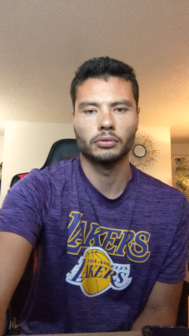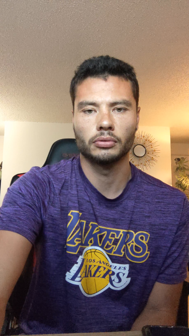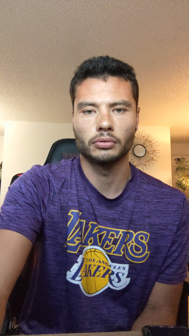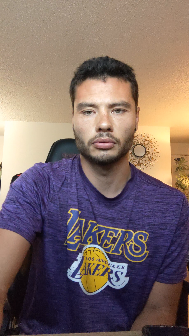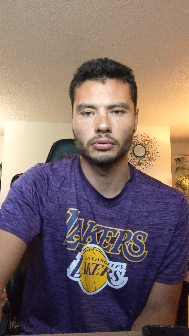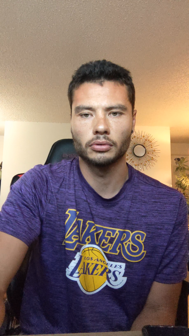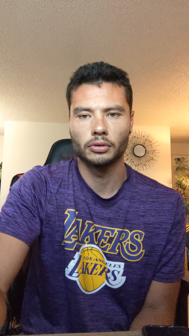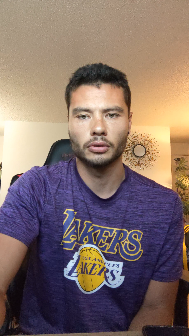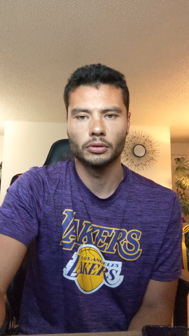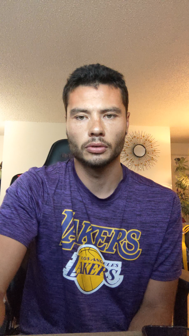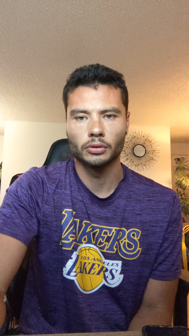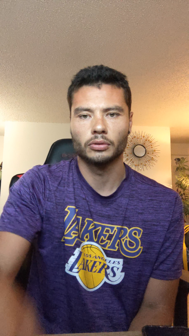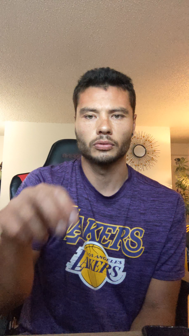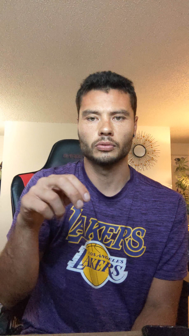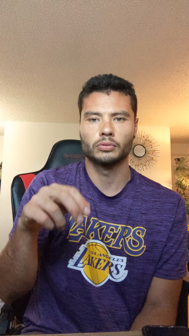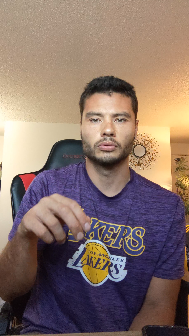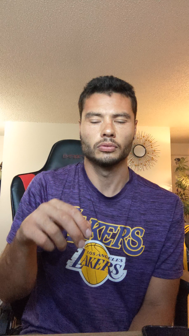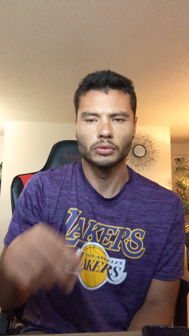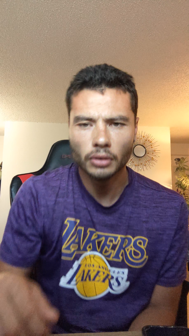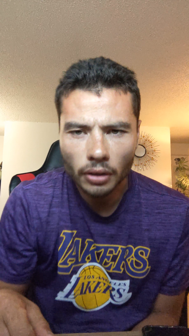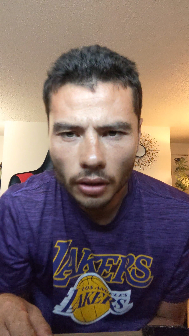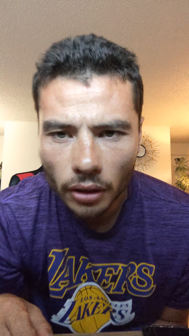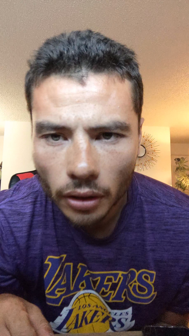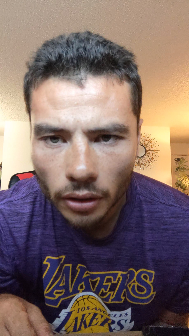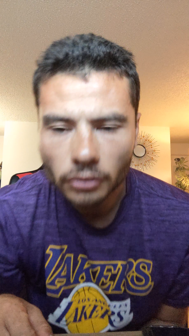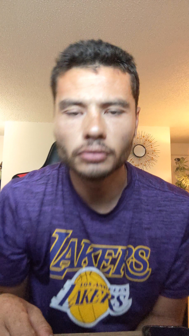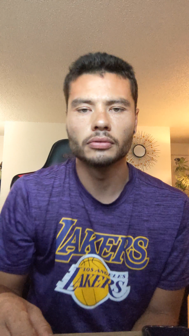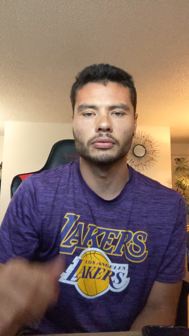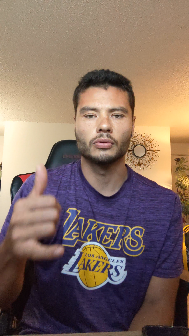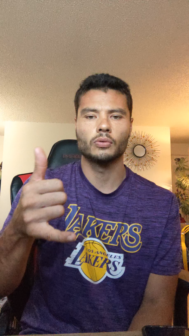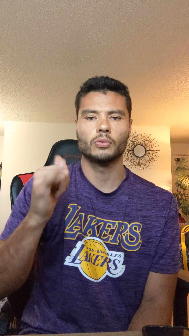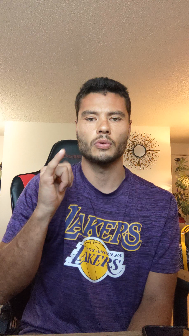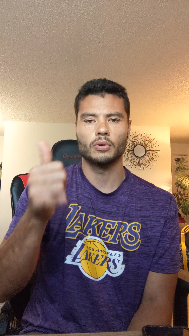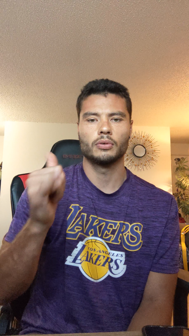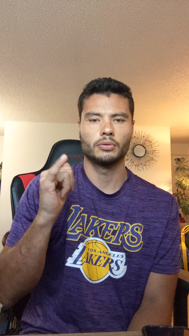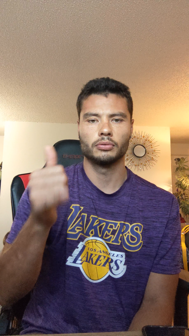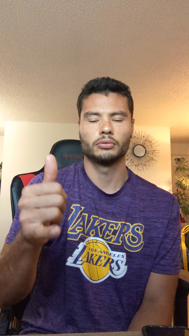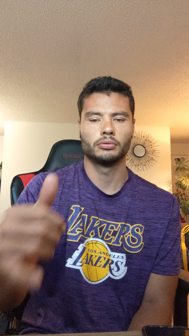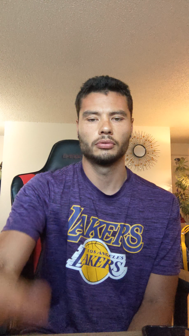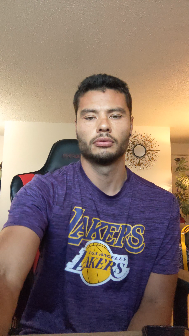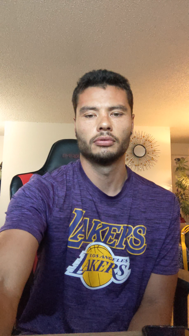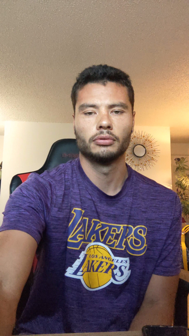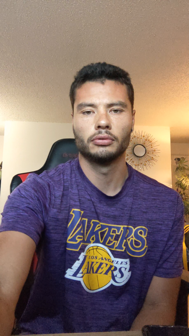rocking chair